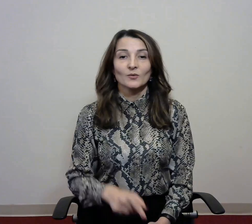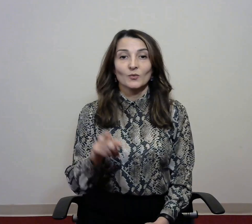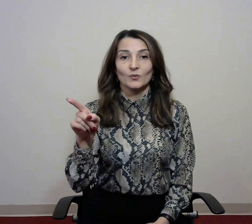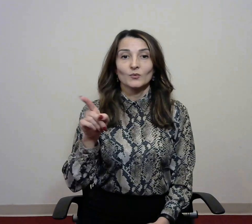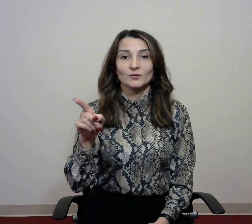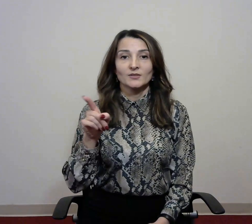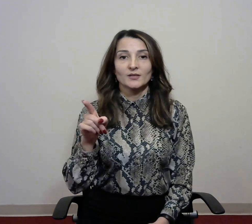orda